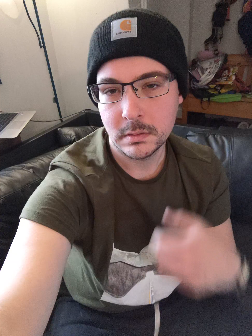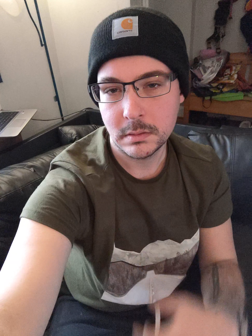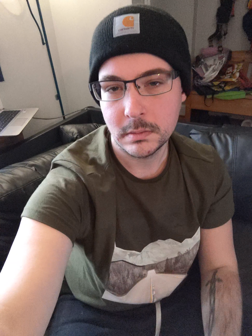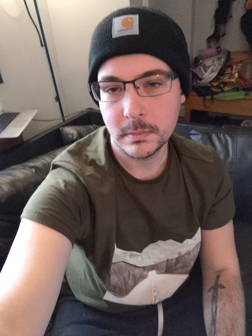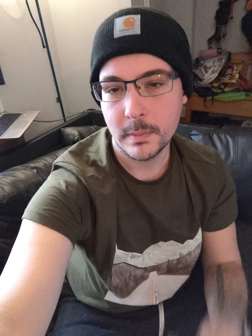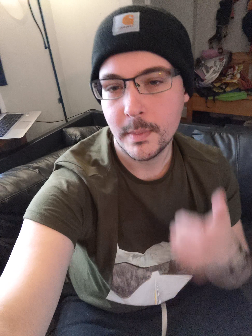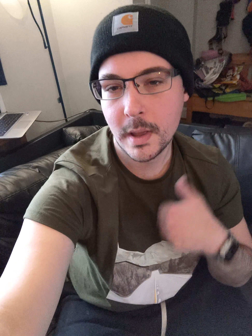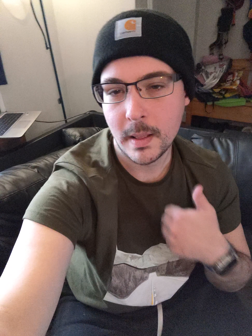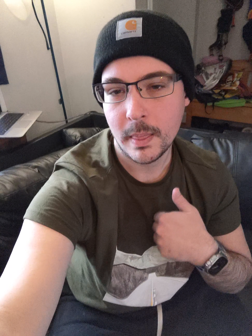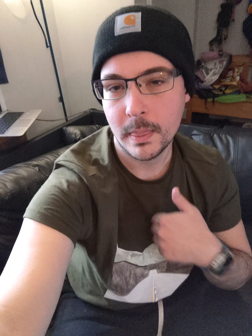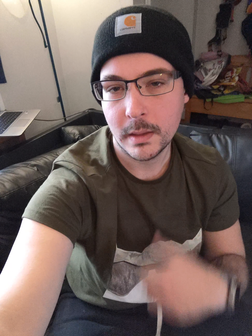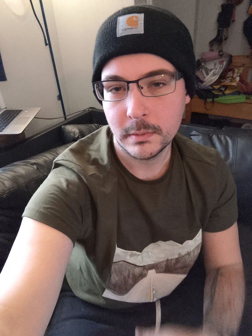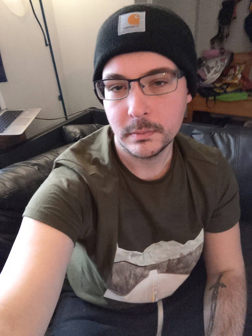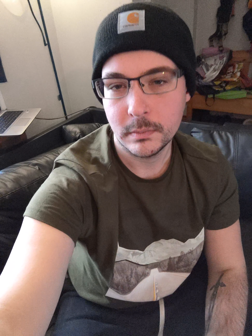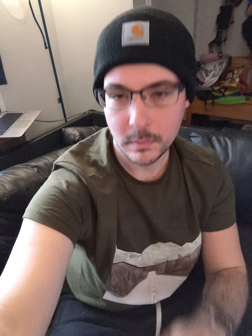bath